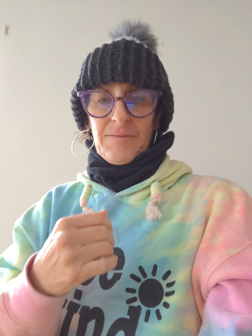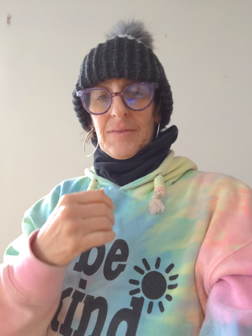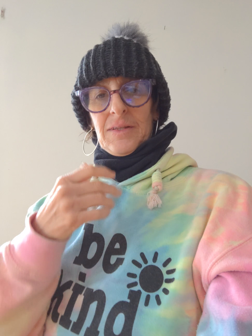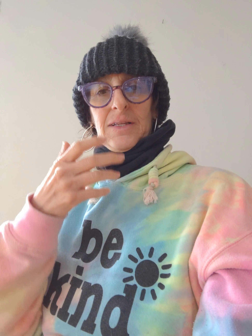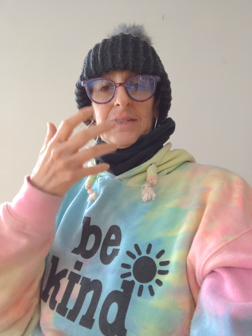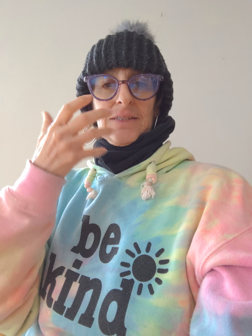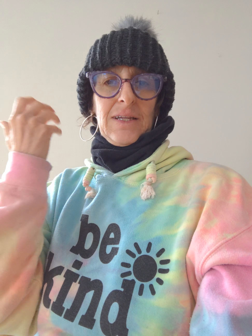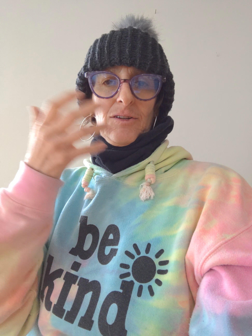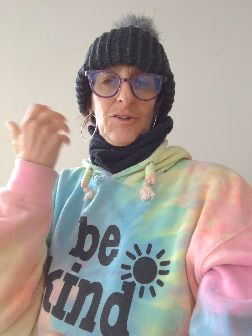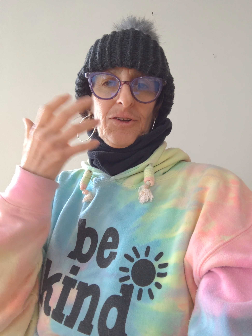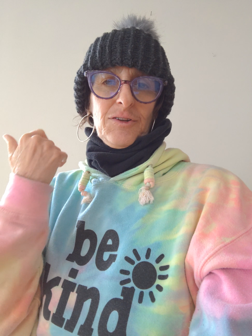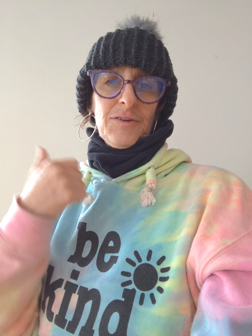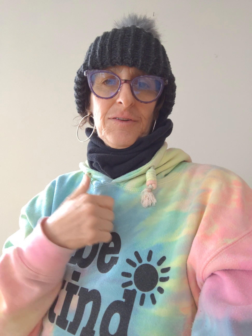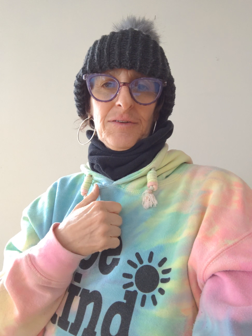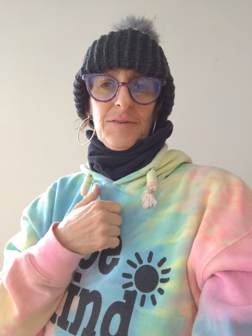tiger